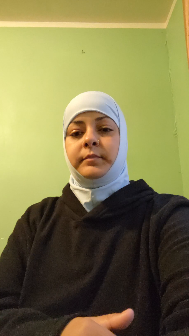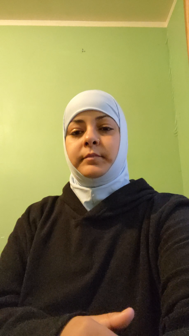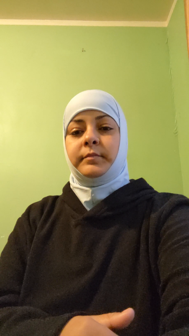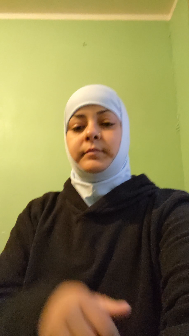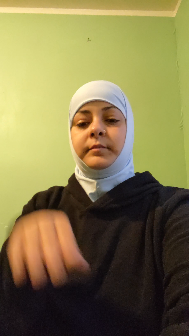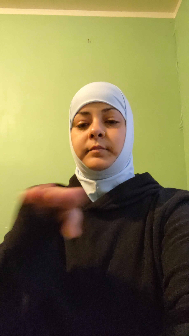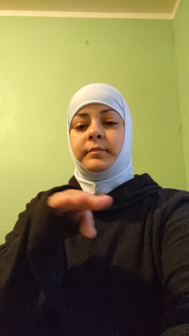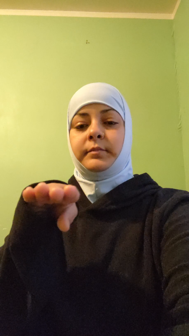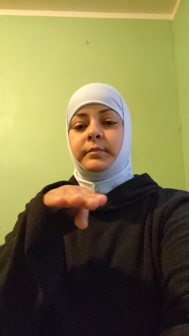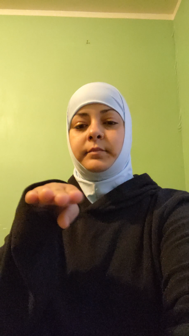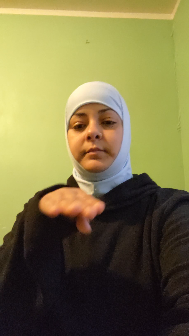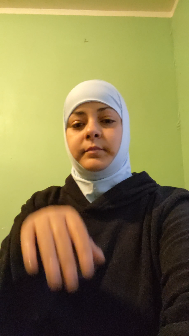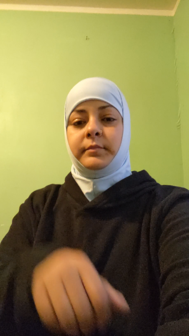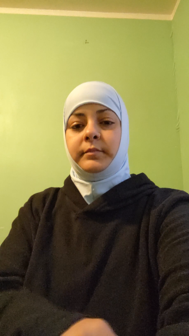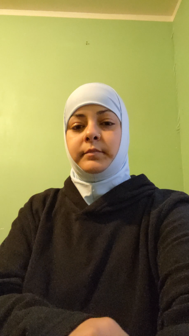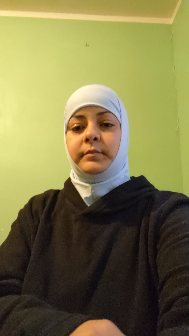boots